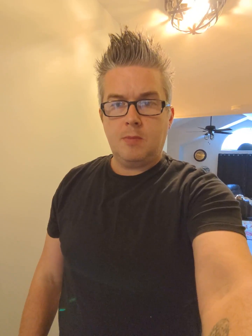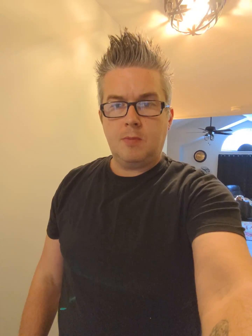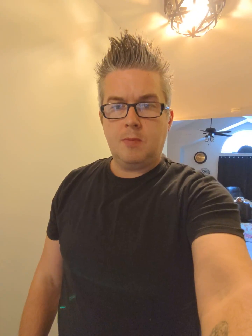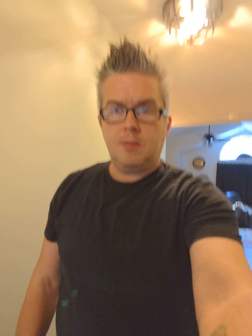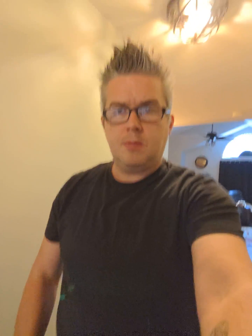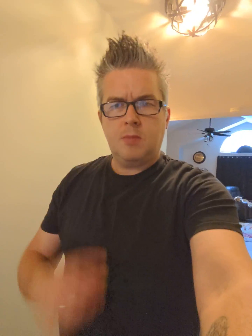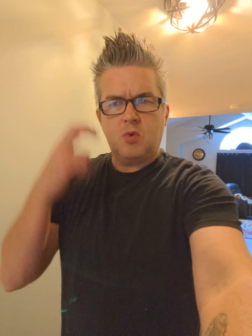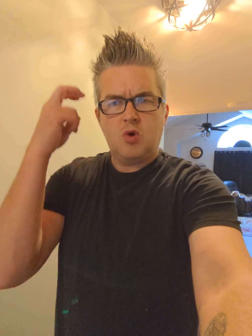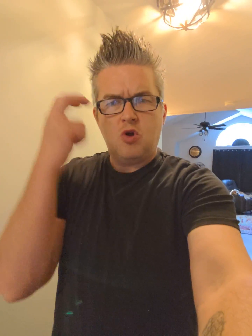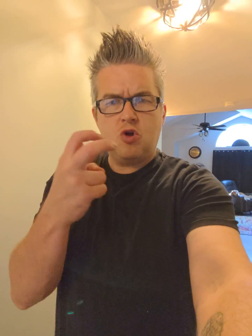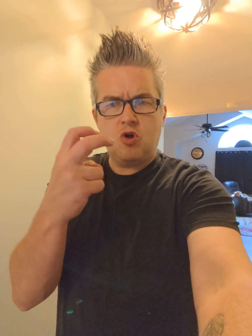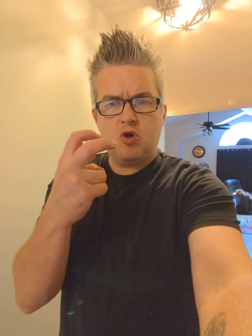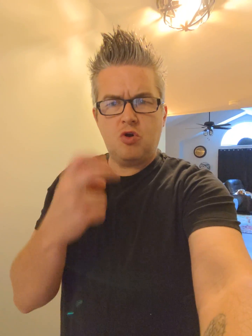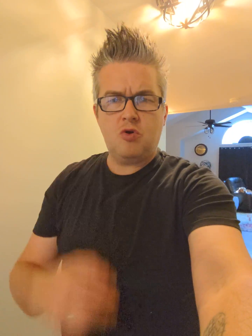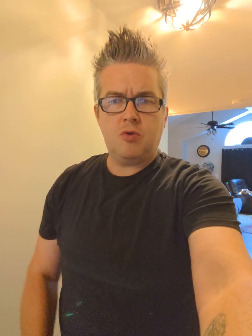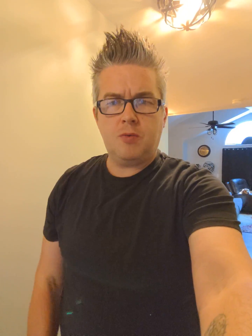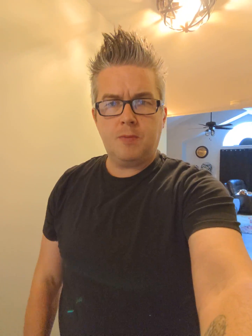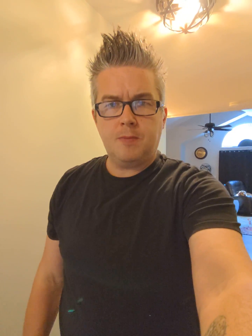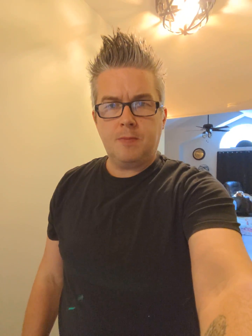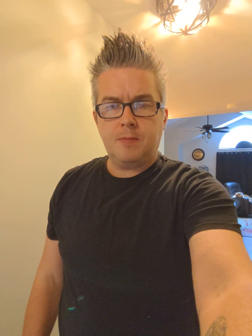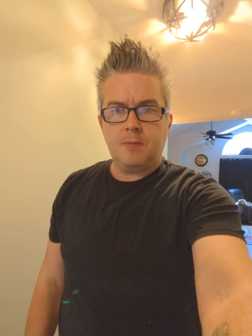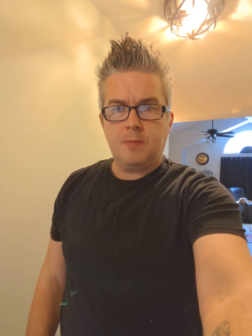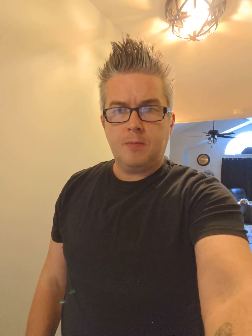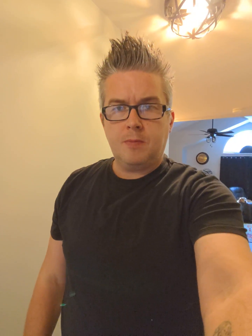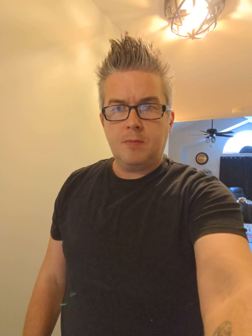hard